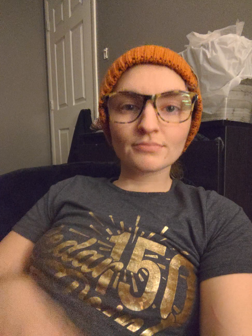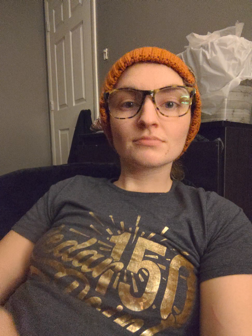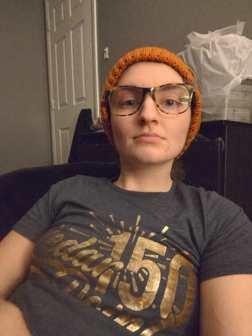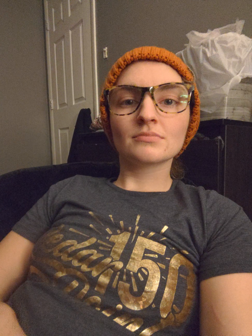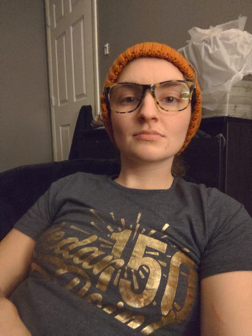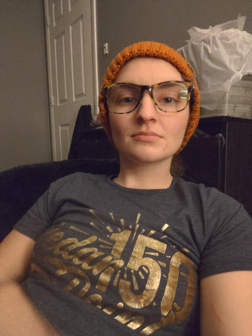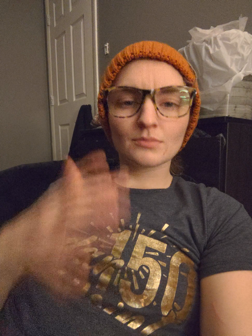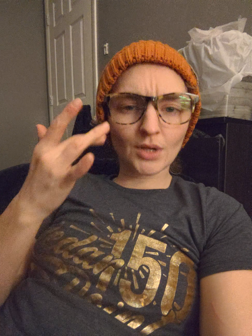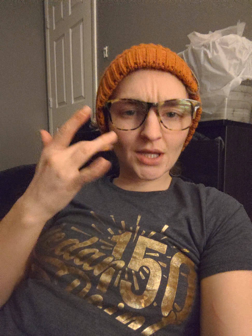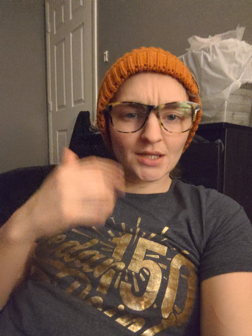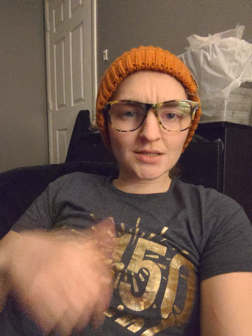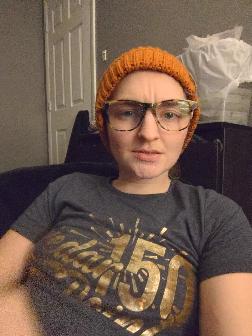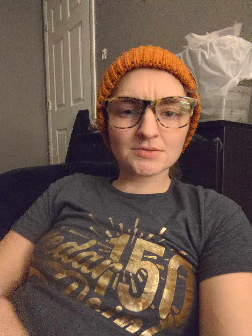why